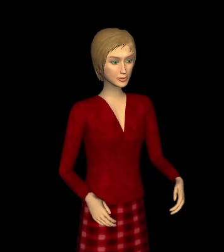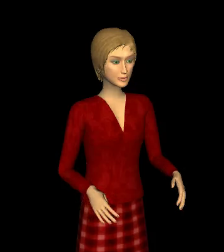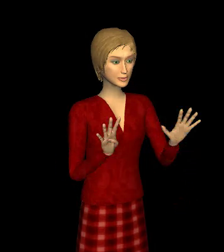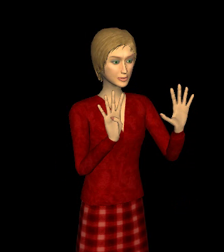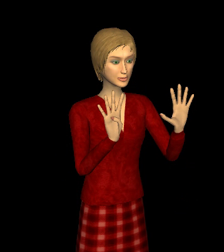9